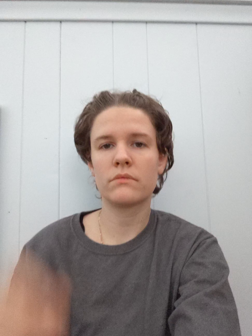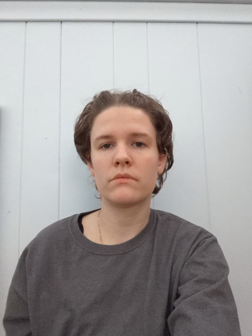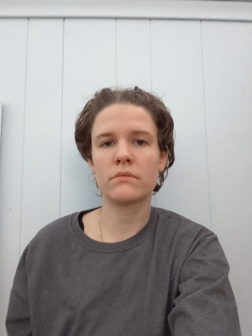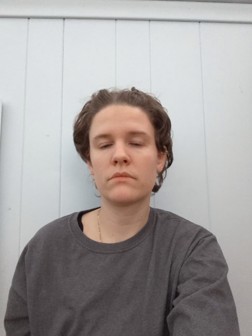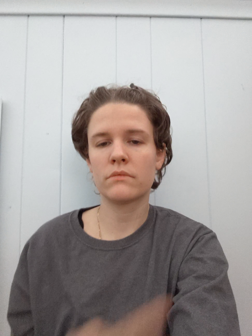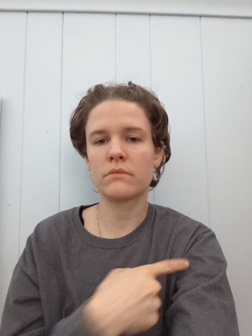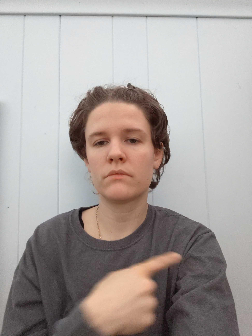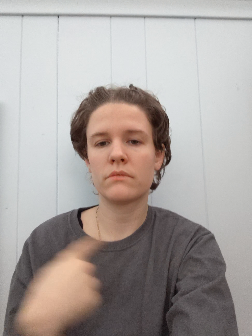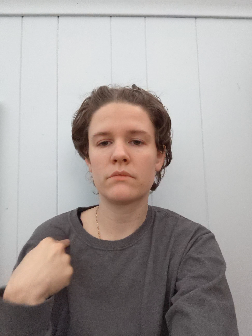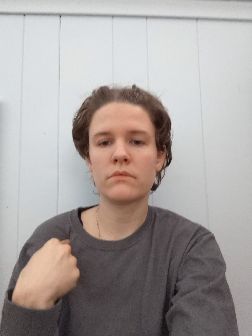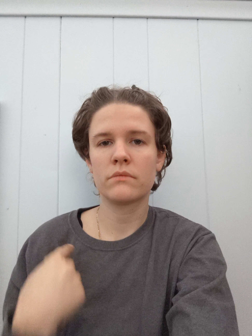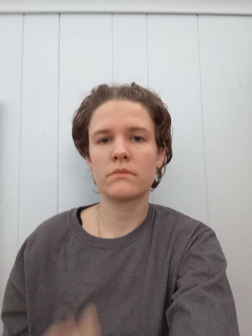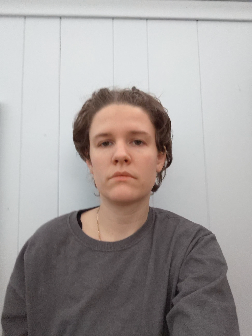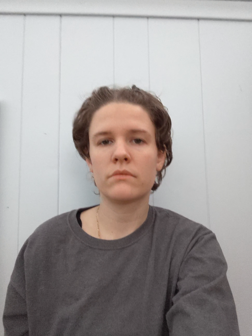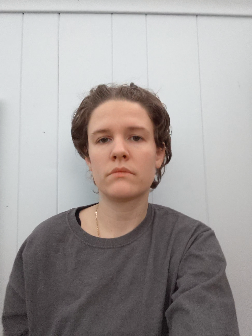we